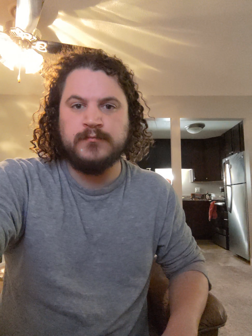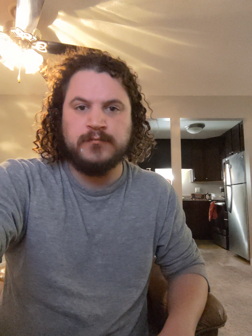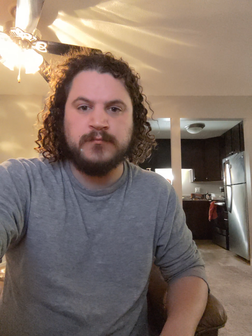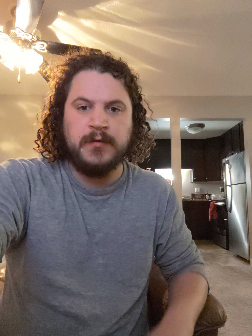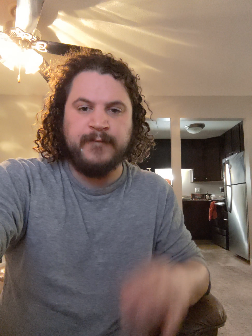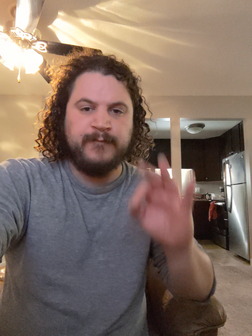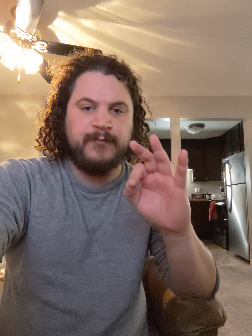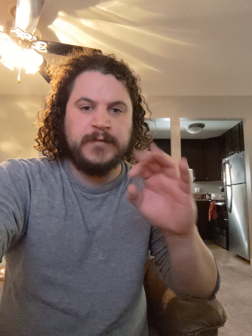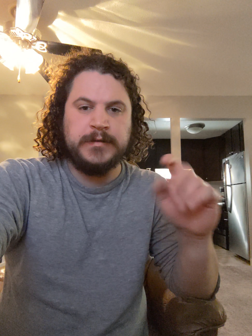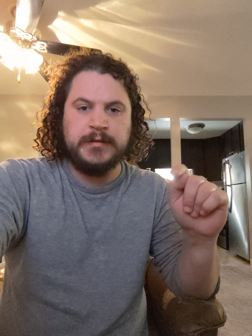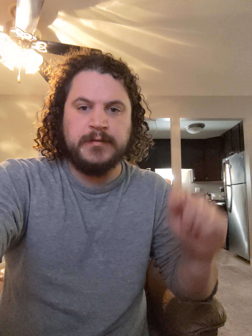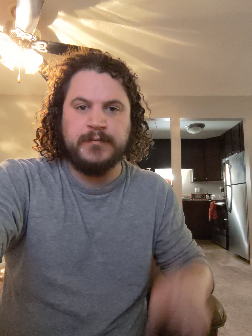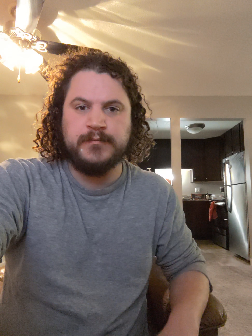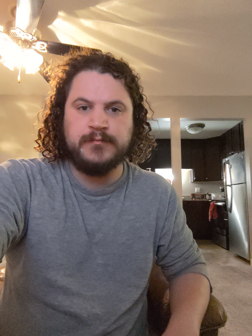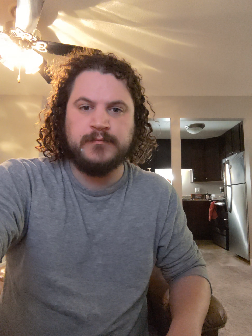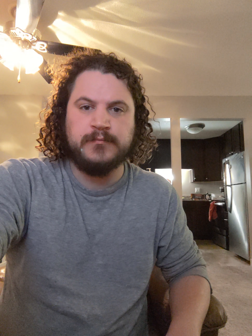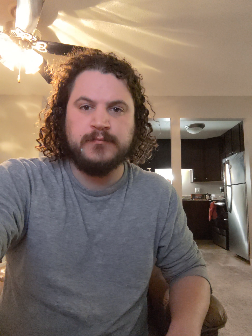feet